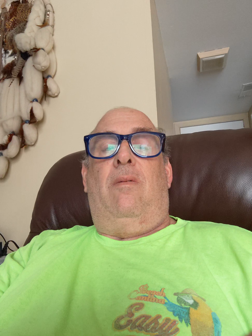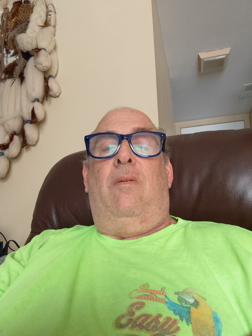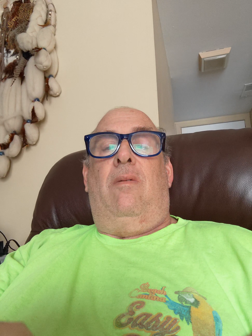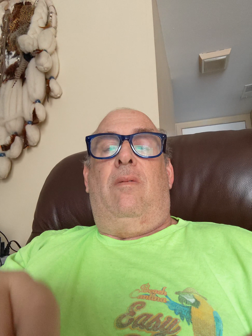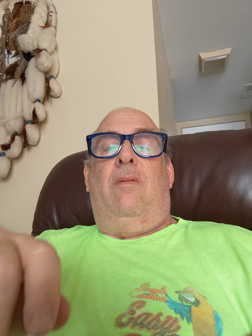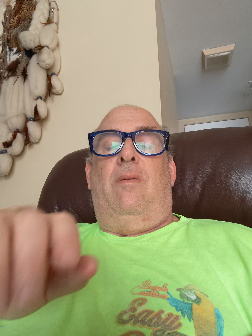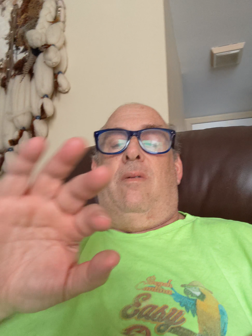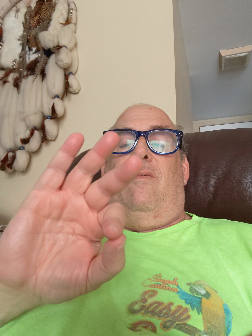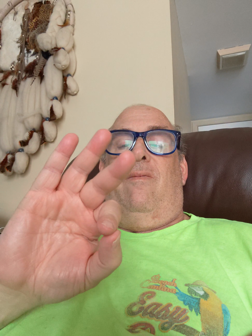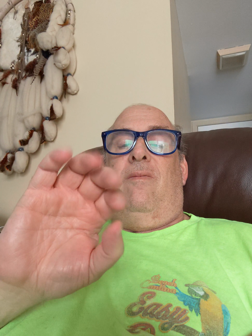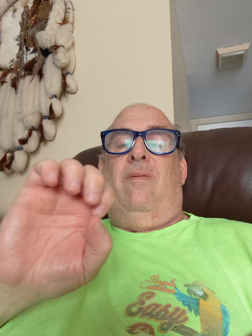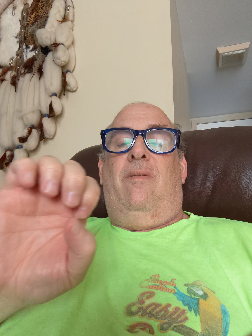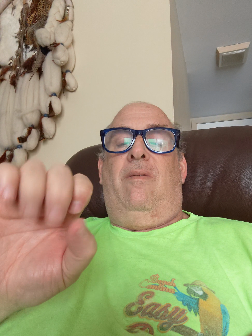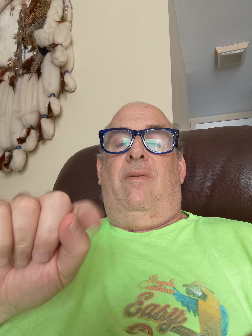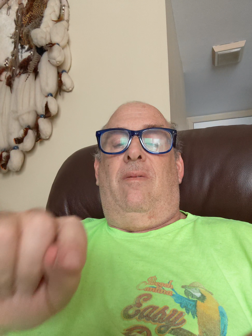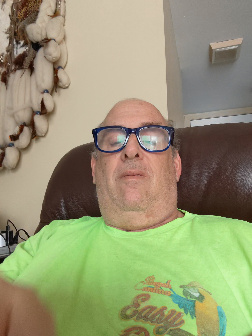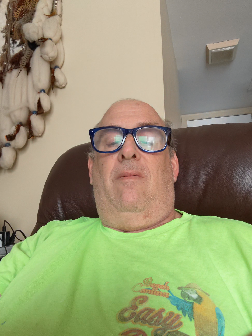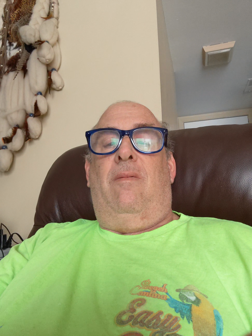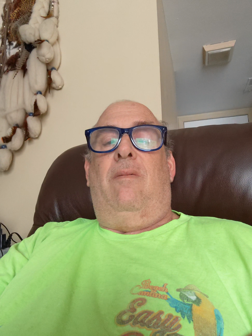feet